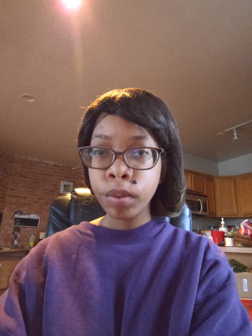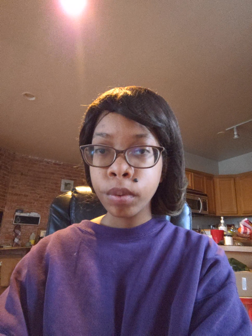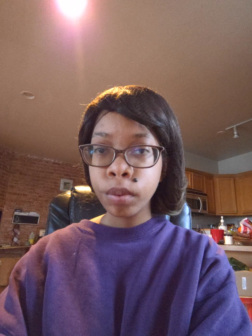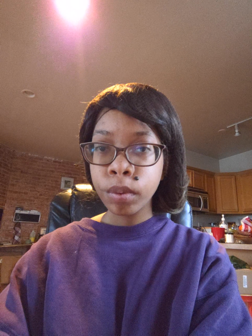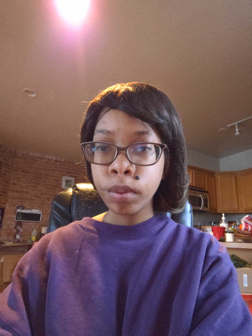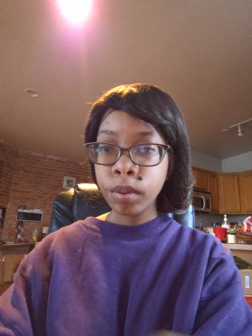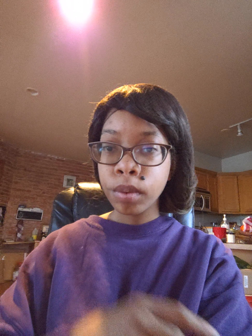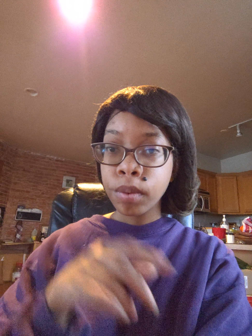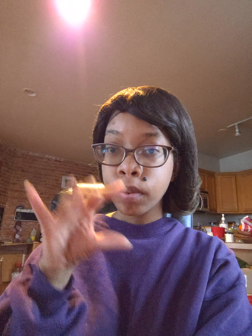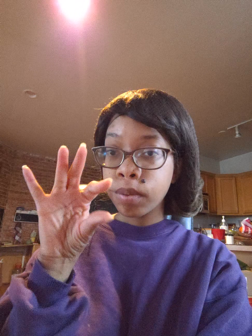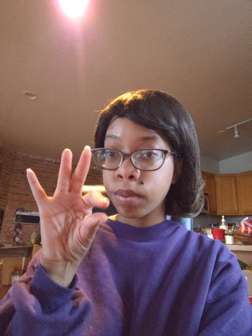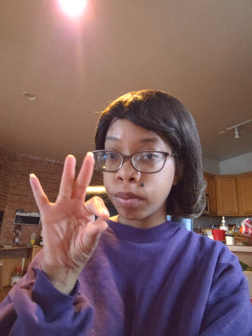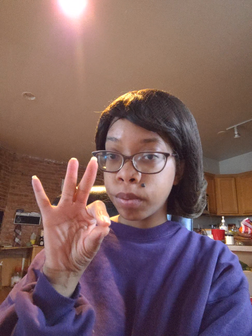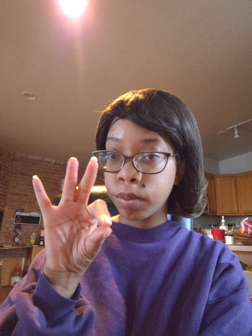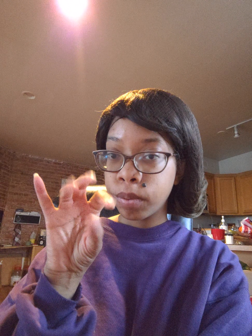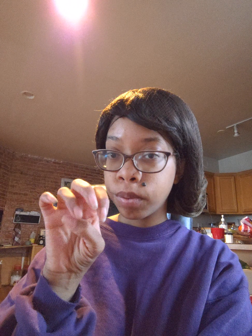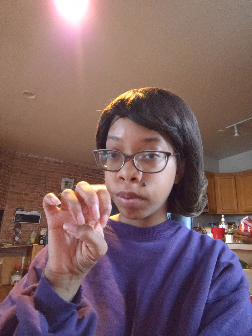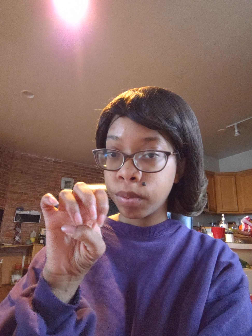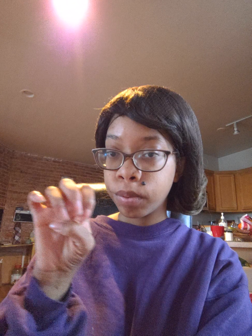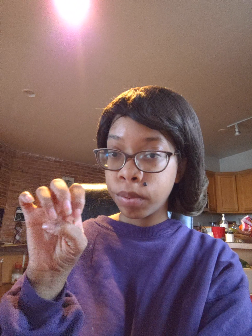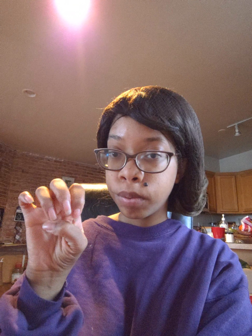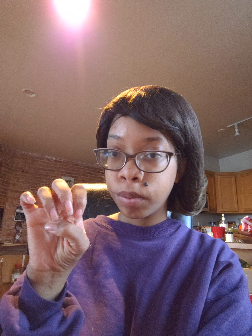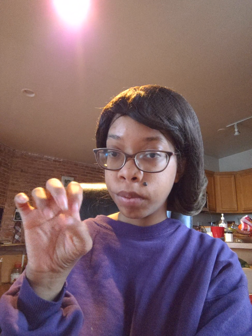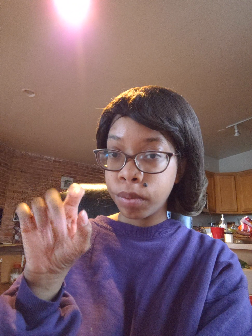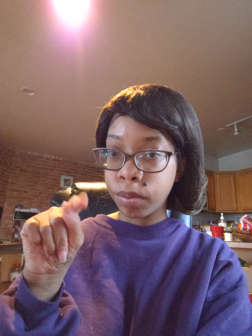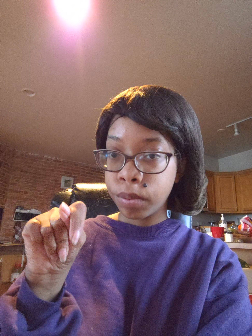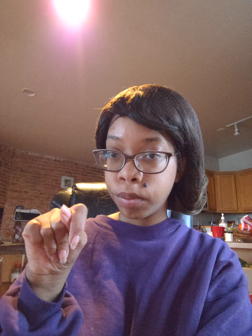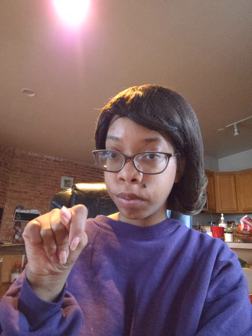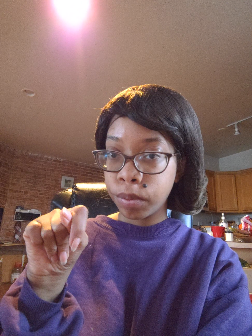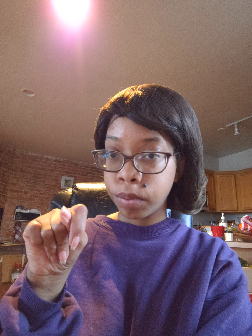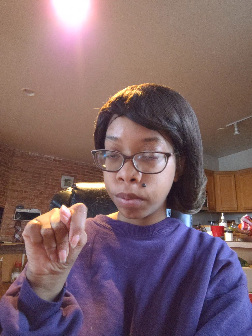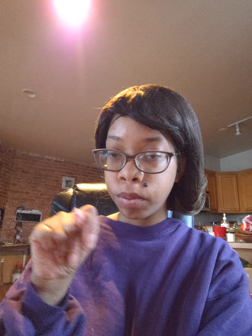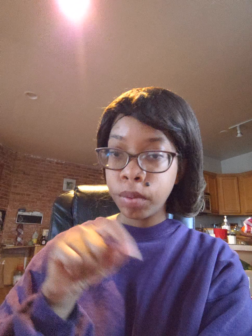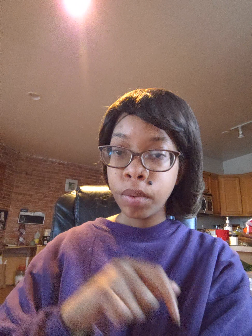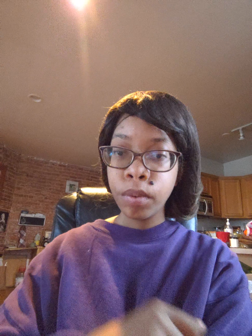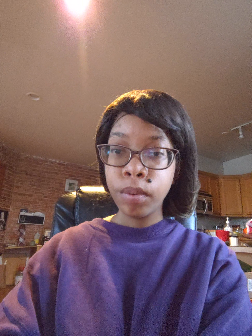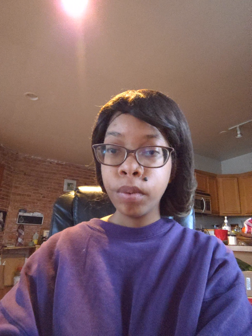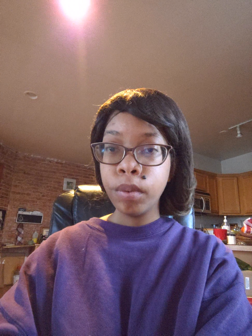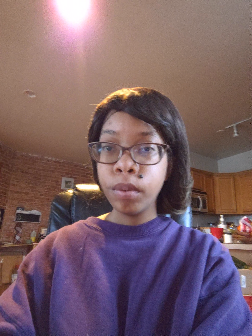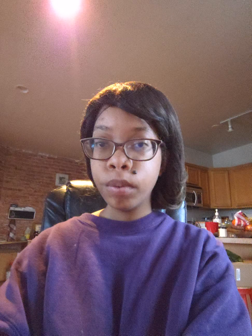feet